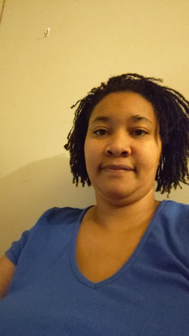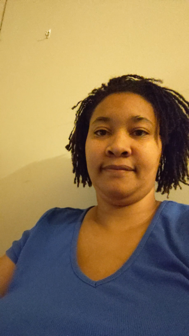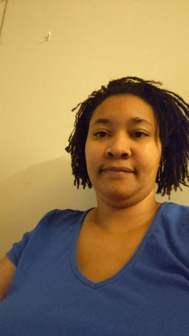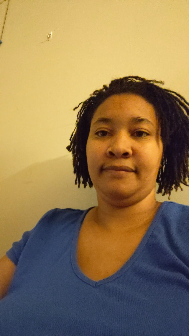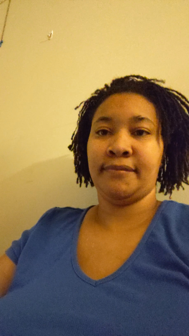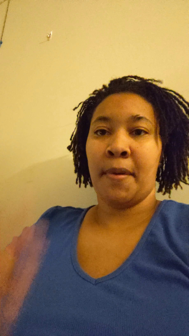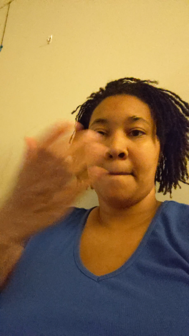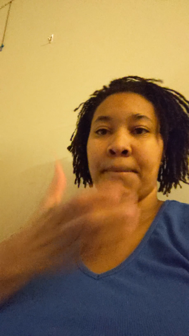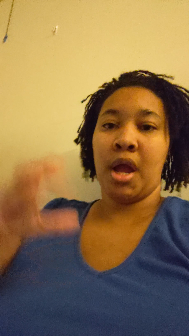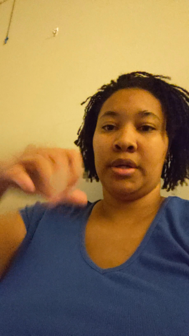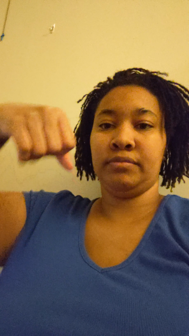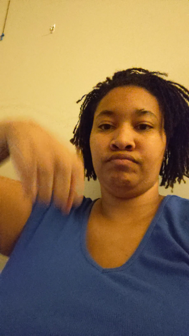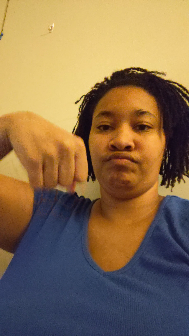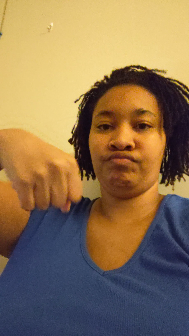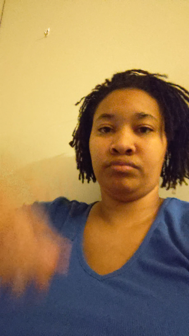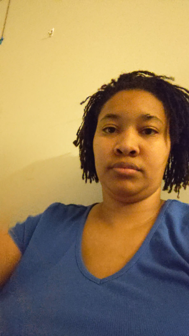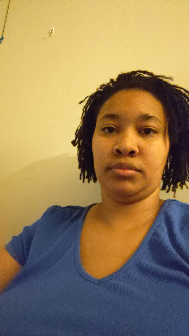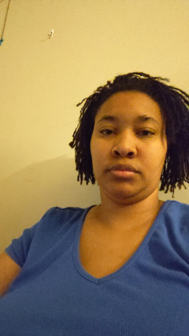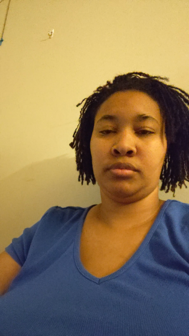bucket